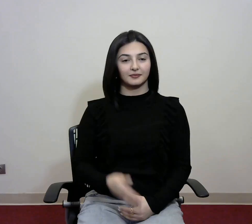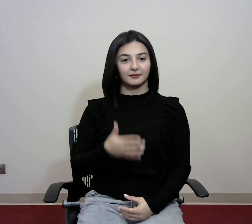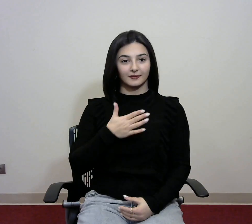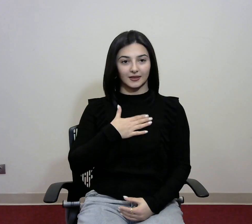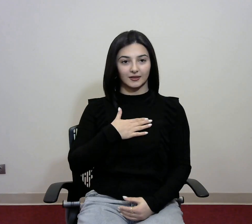mən